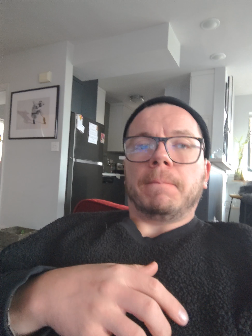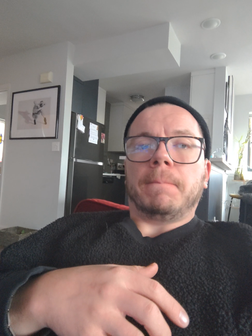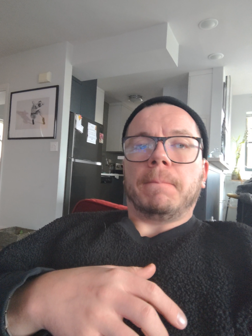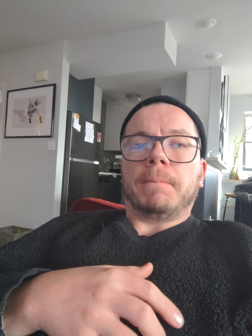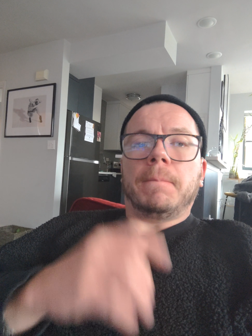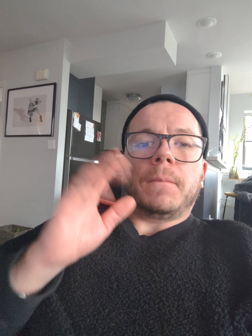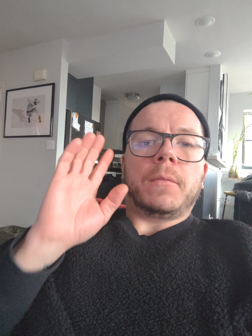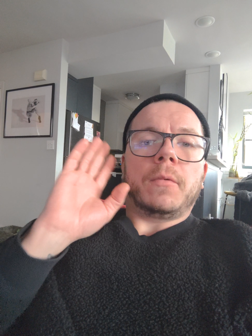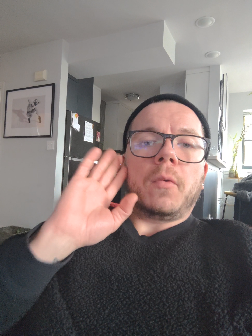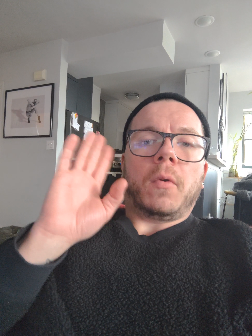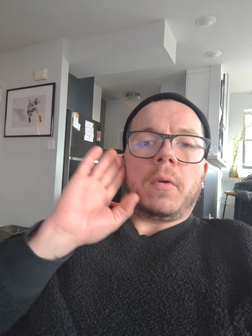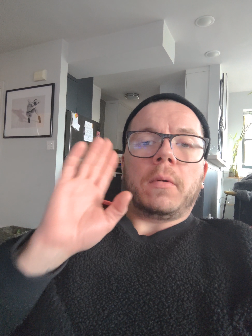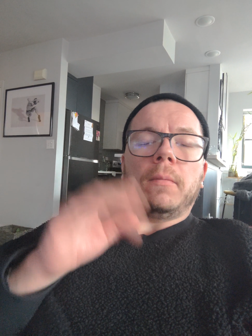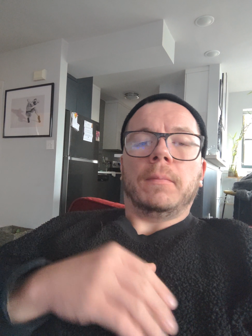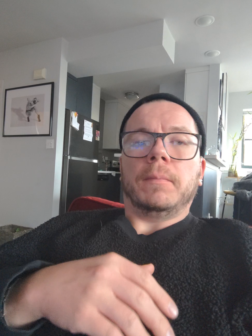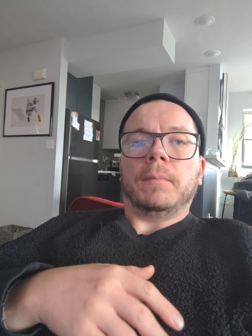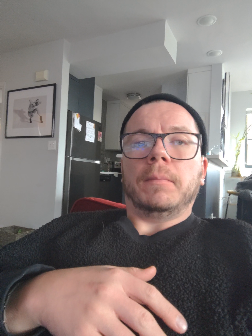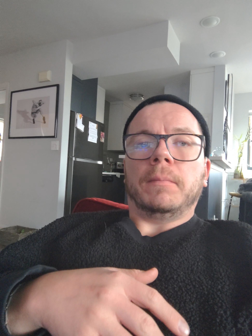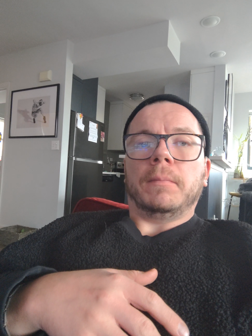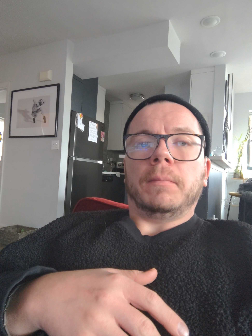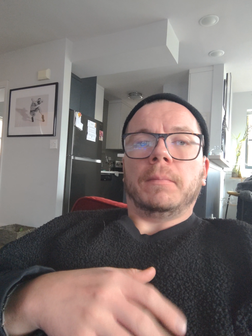dog